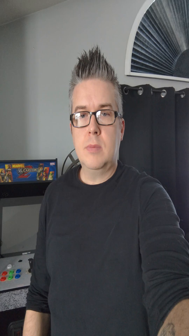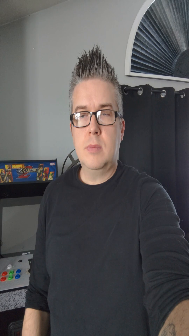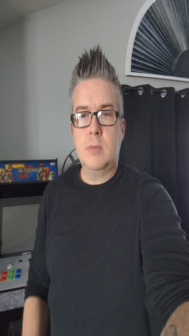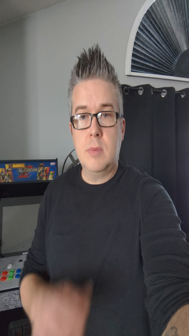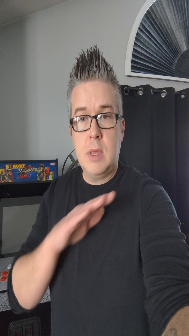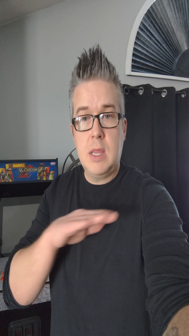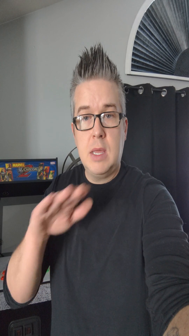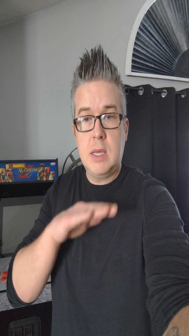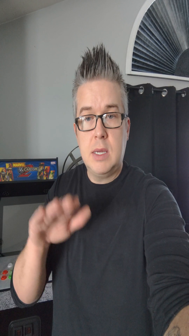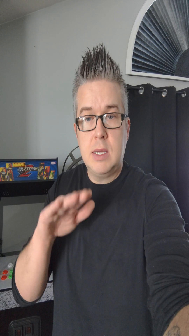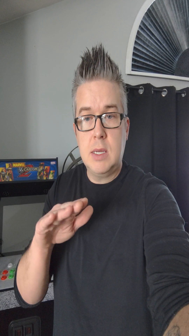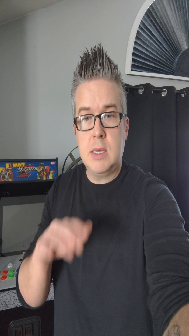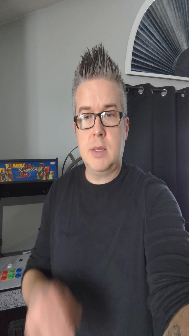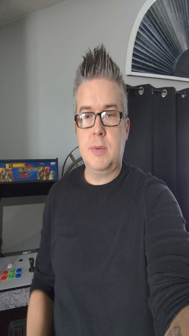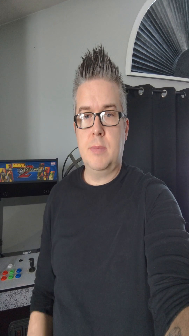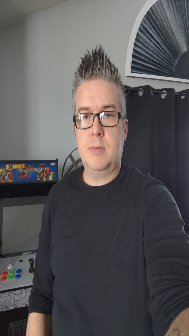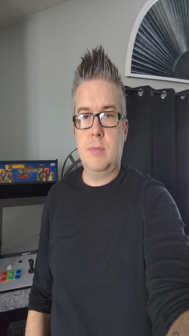clean